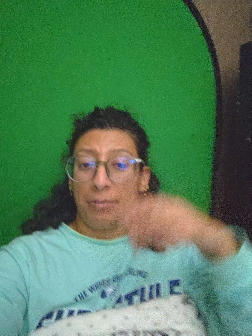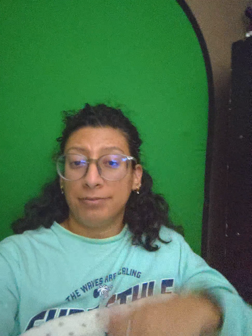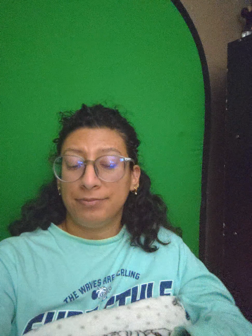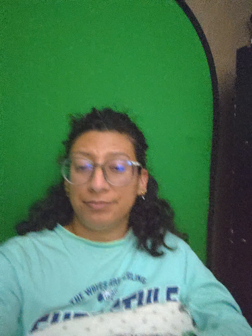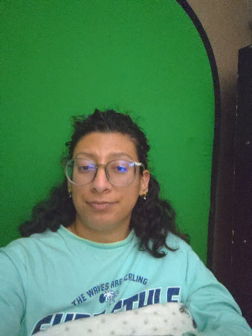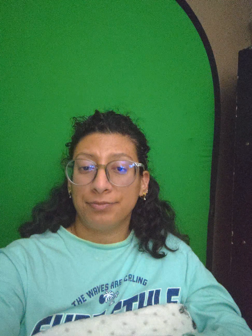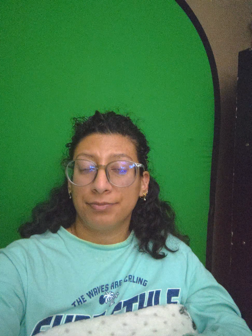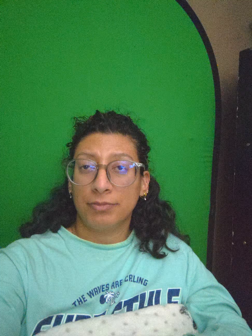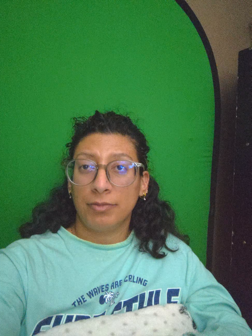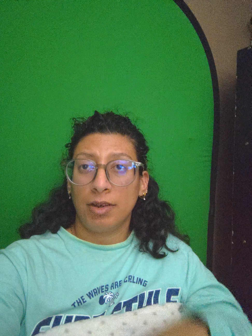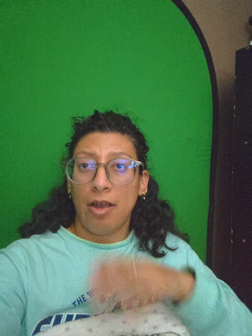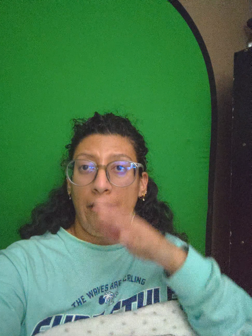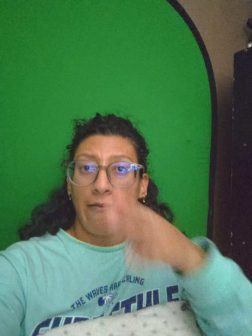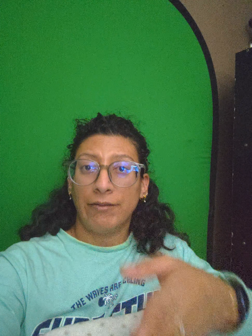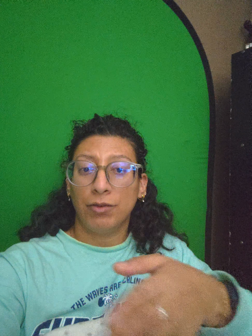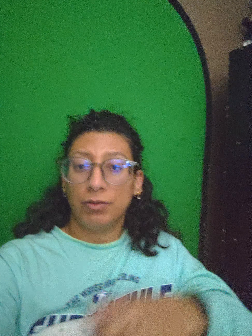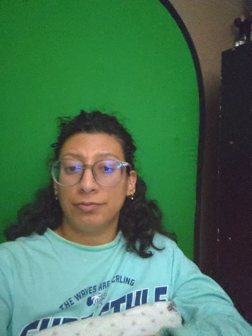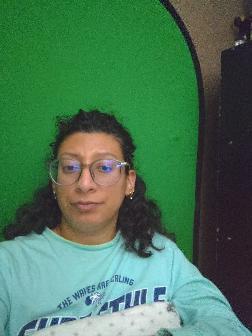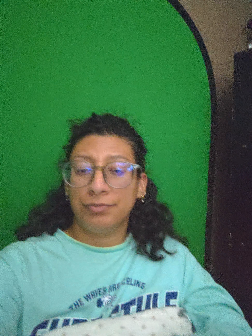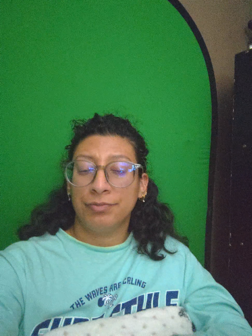after